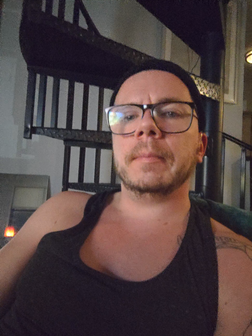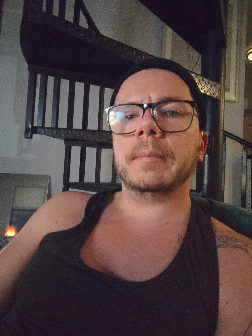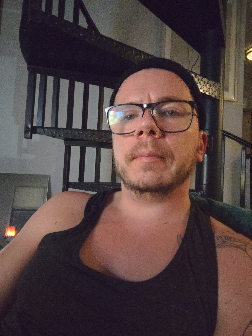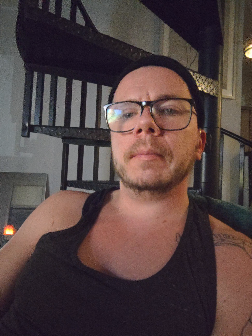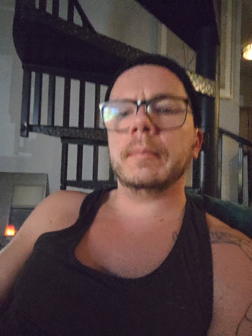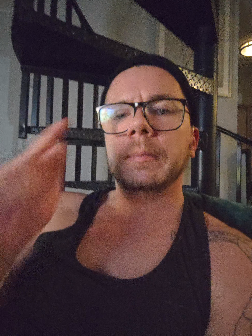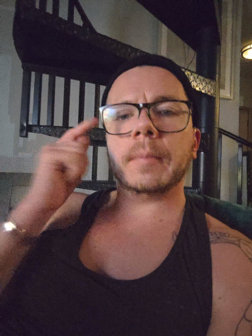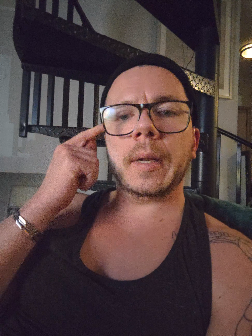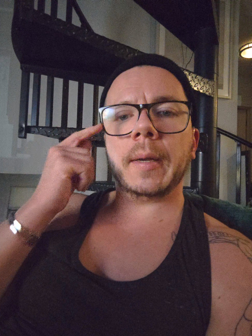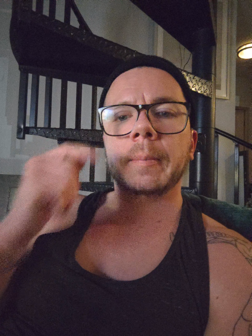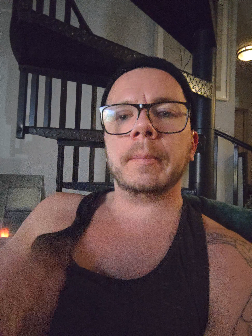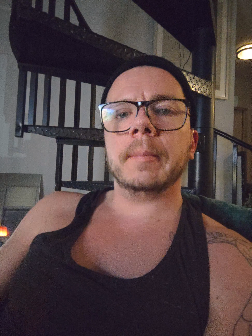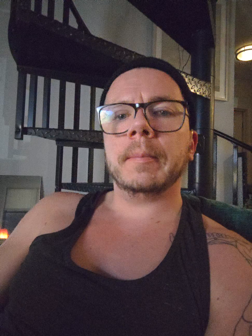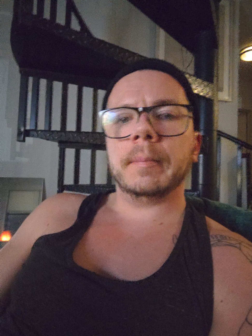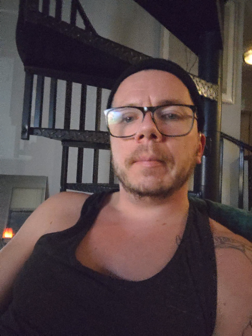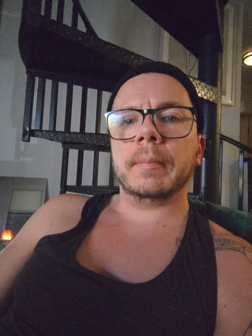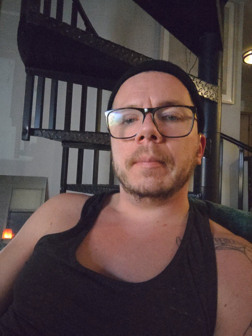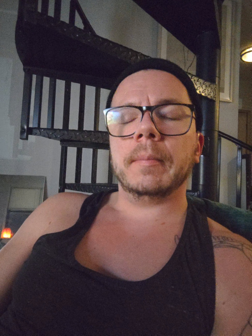penny